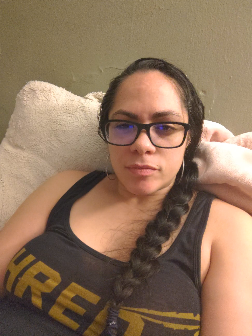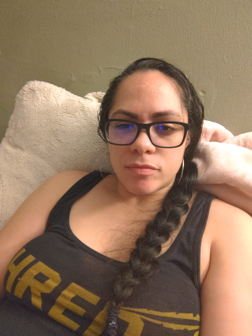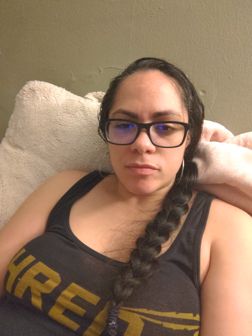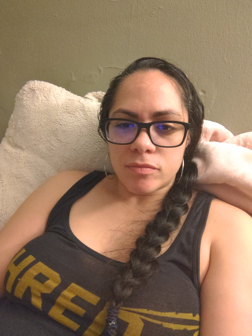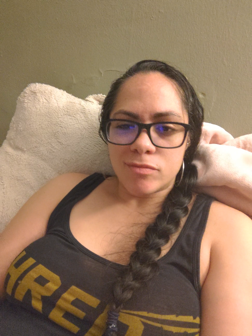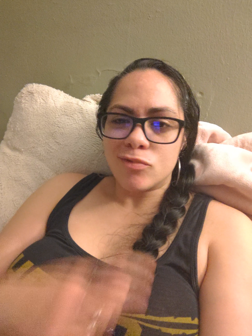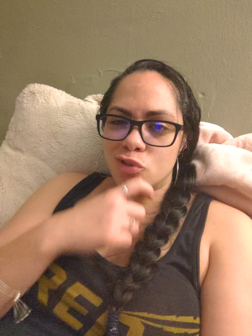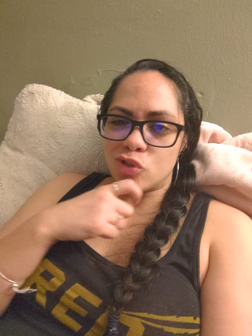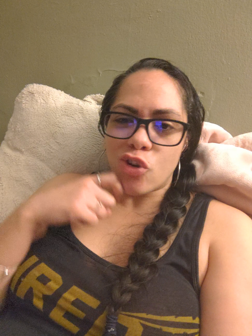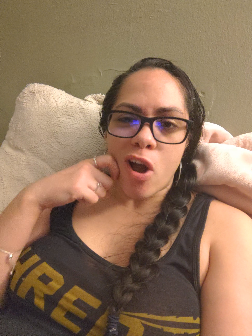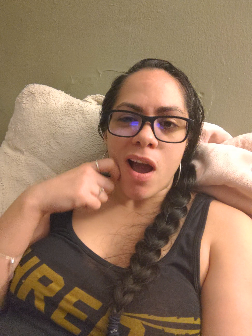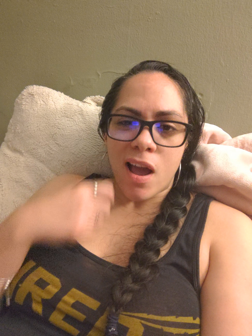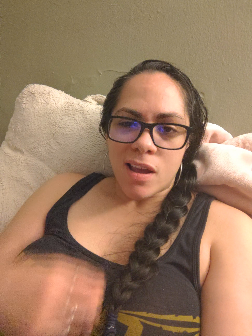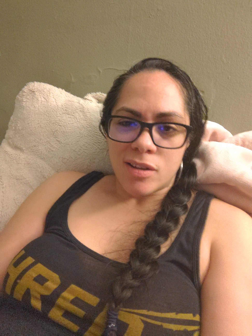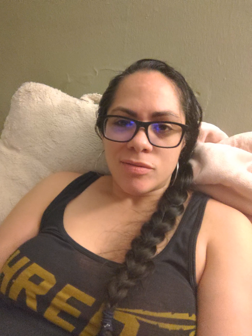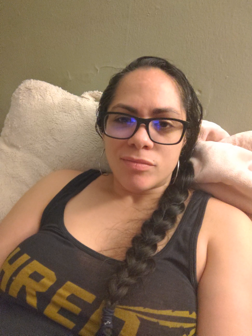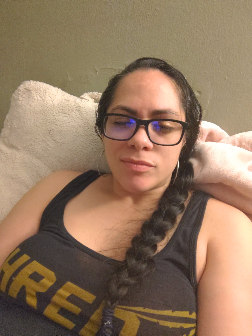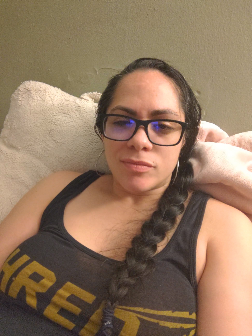dry